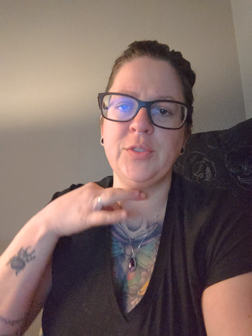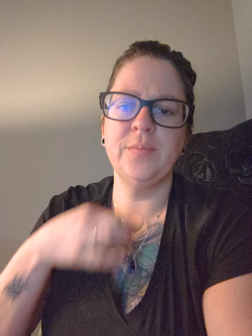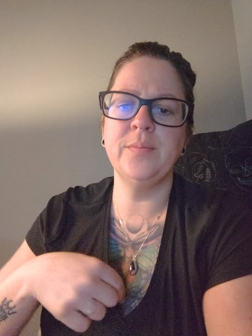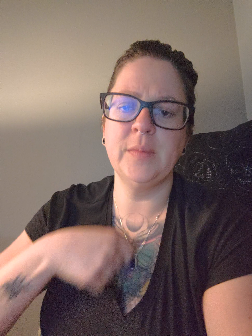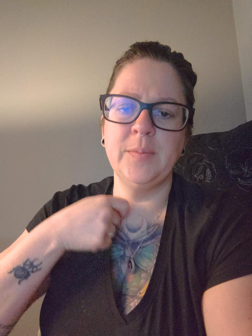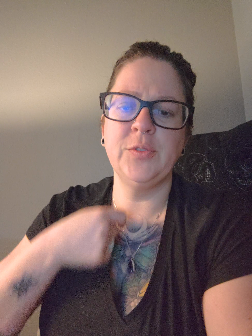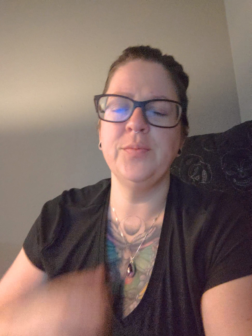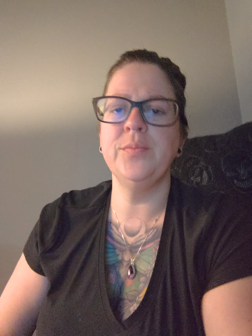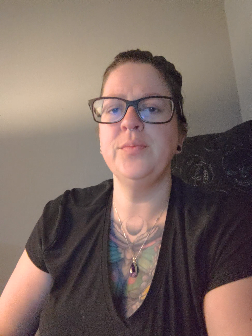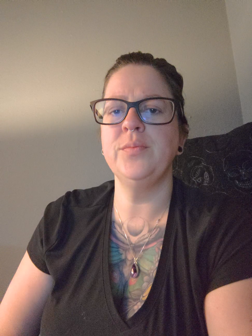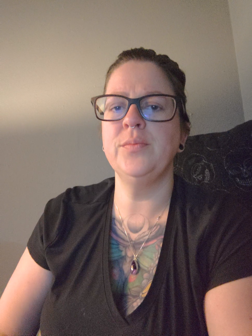zipper